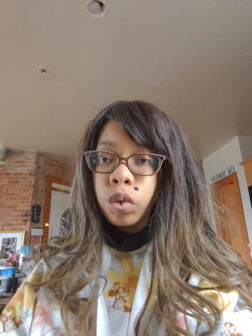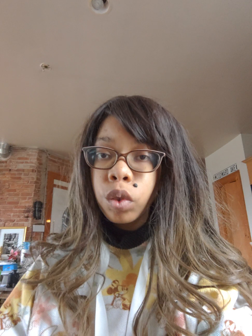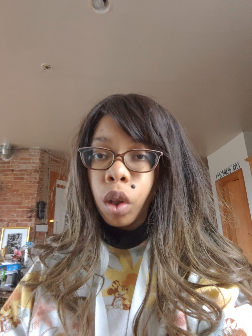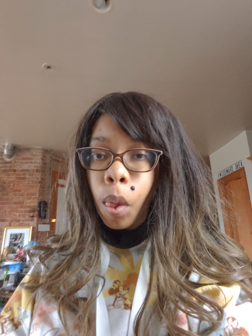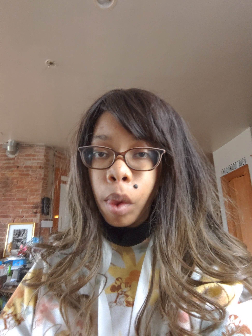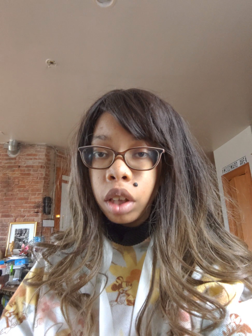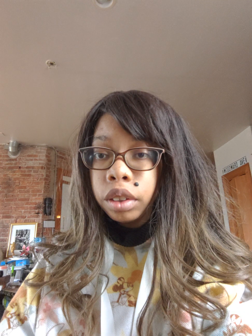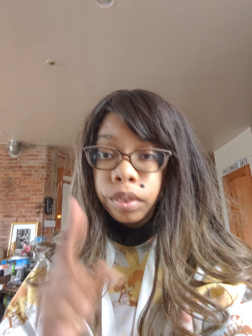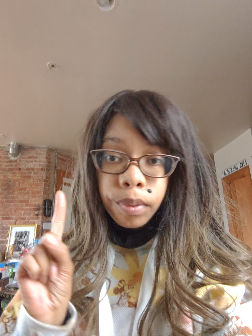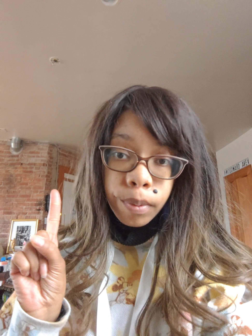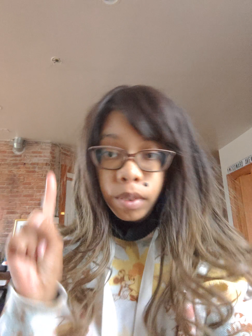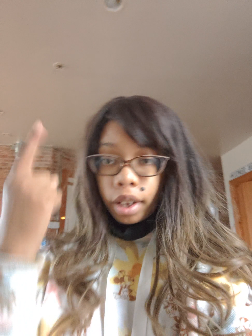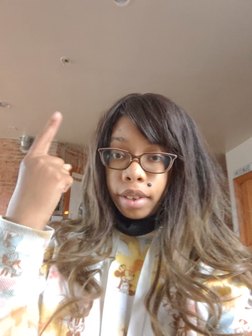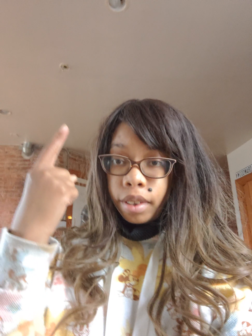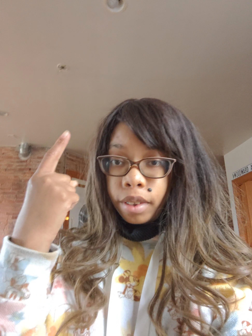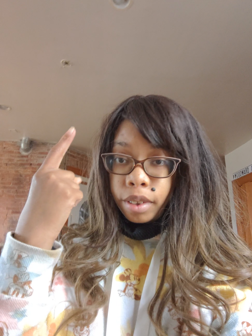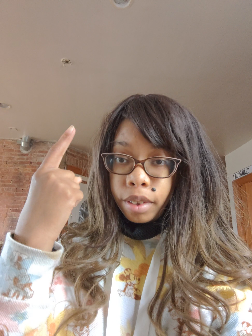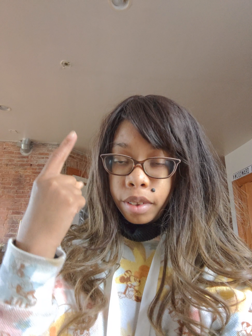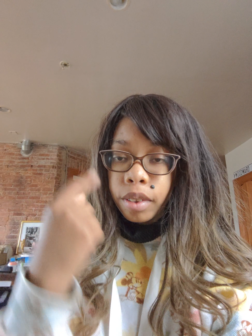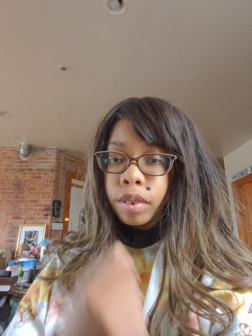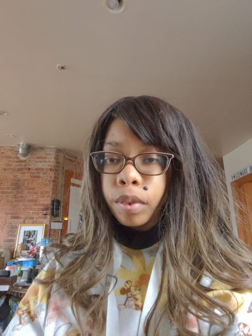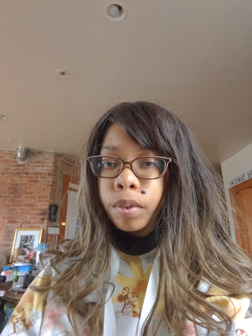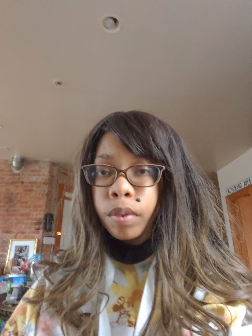first